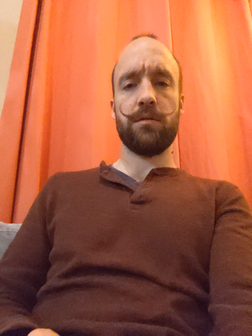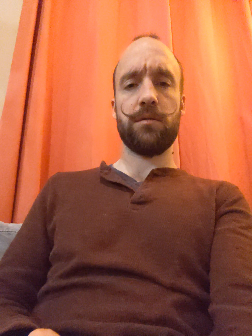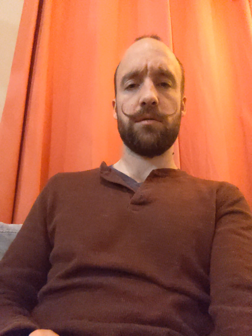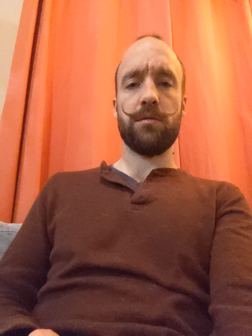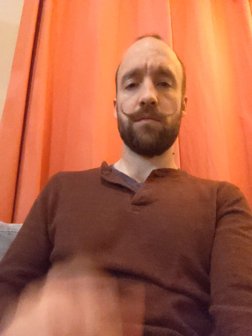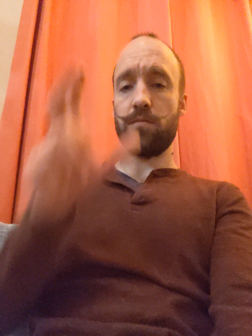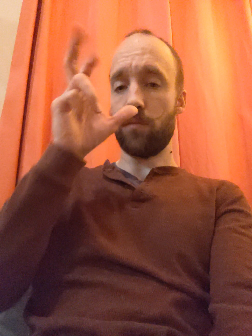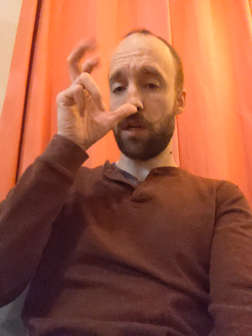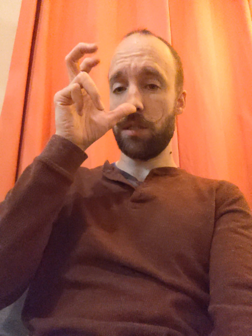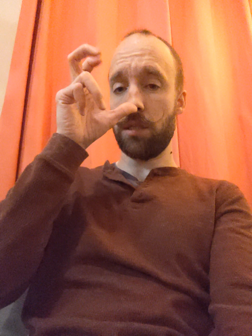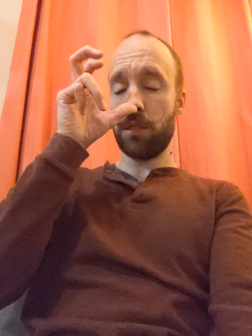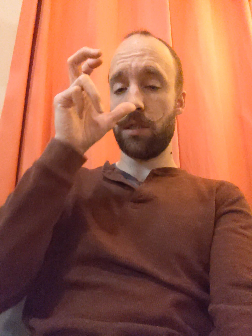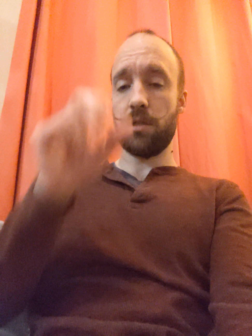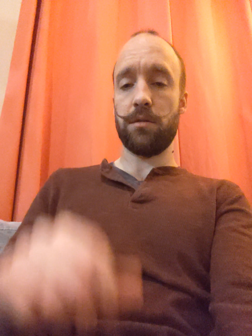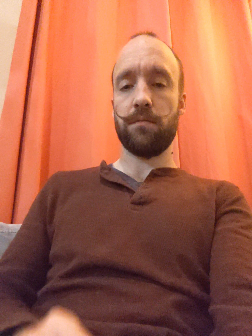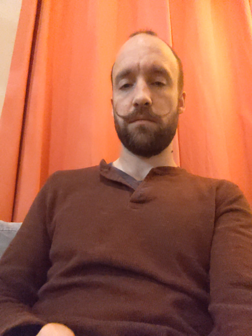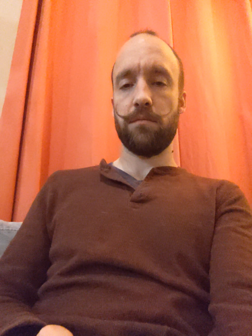bug